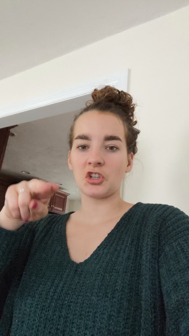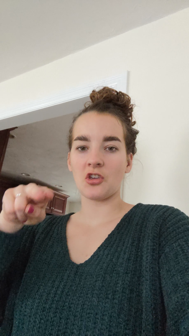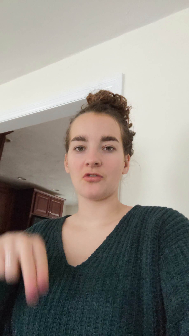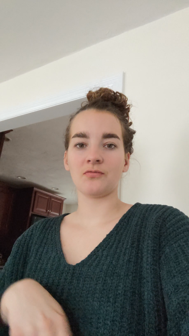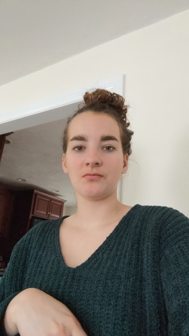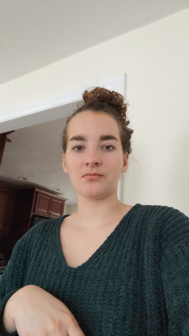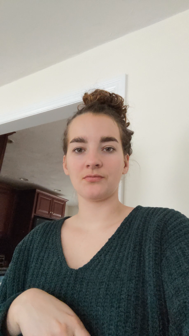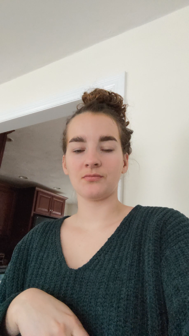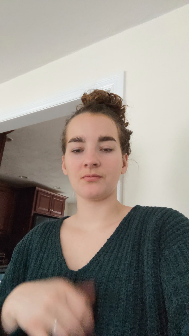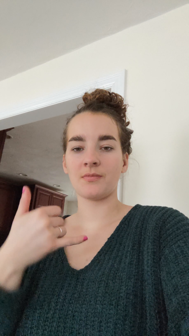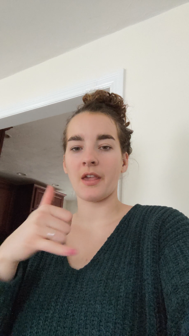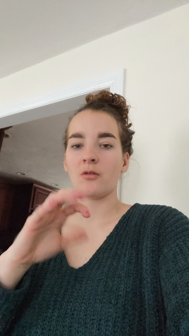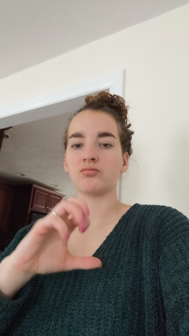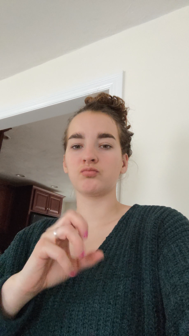play dough